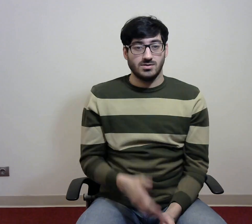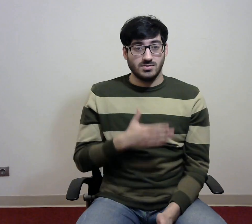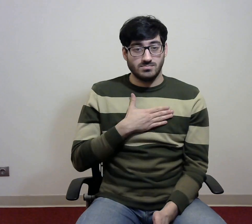mən